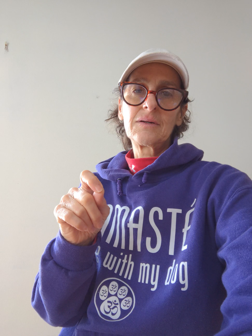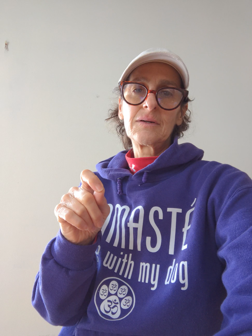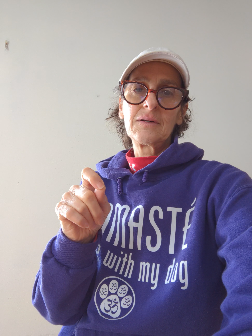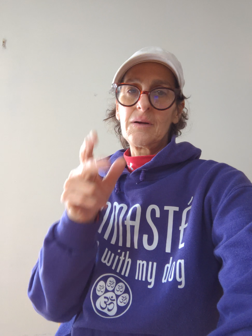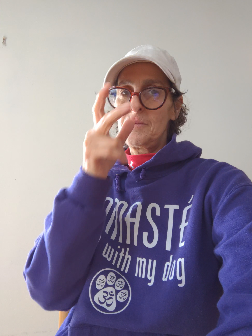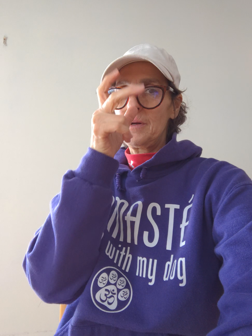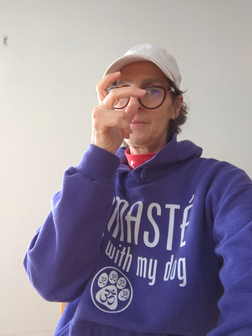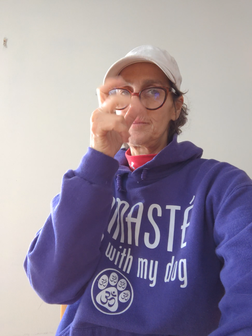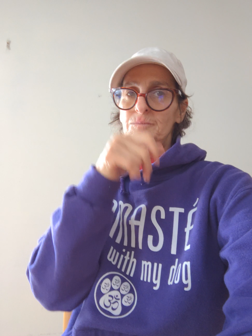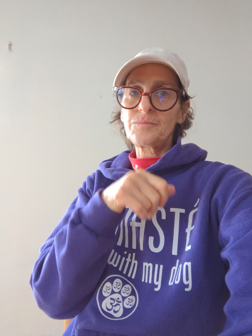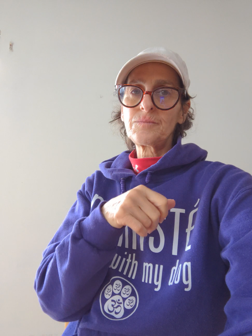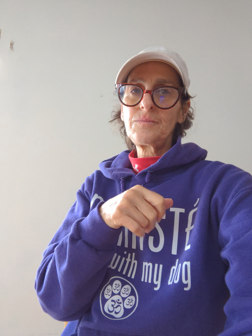bug